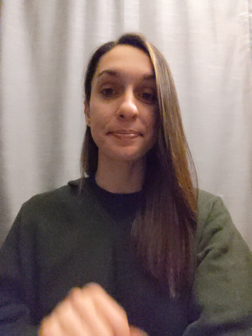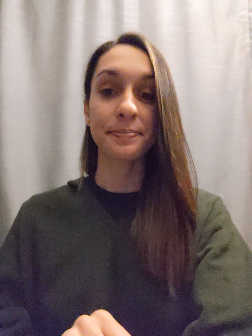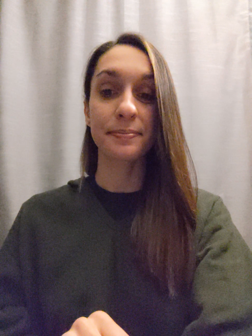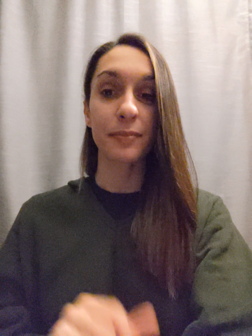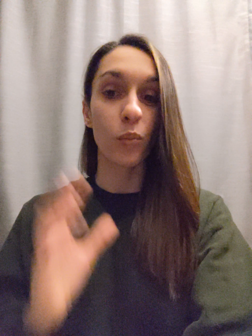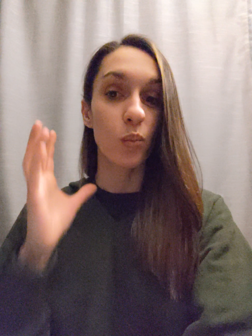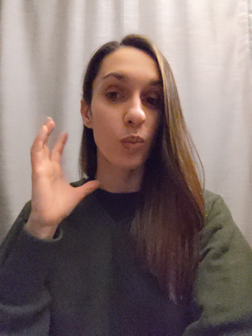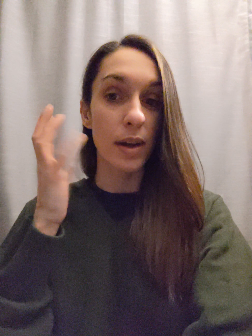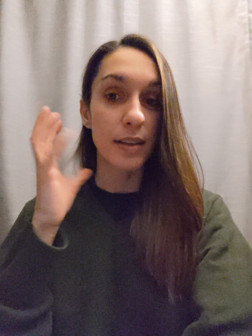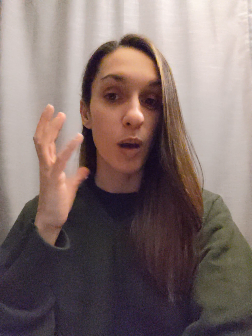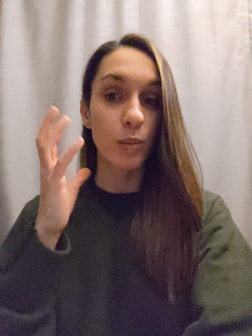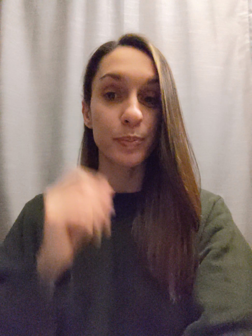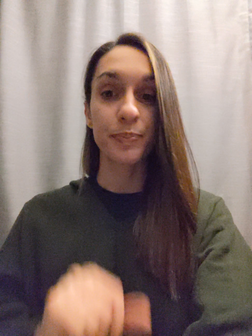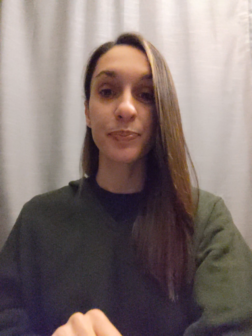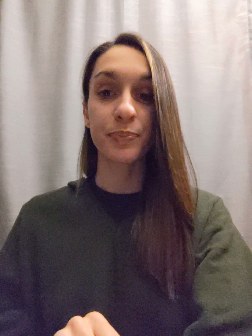radio